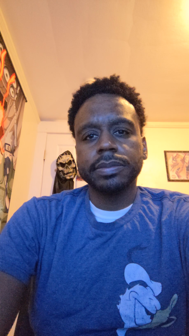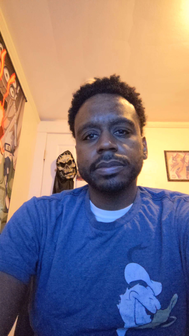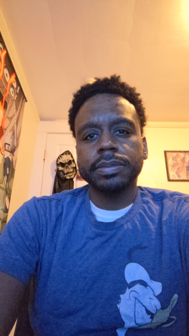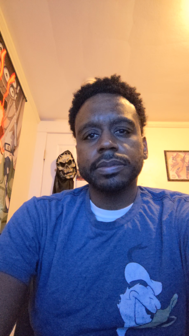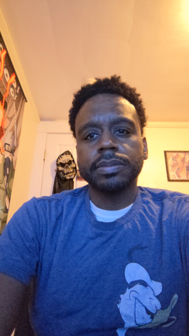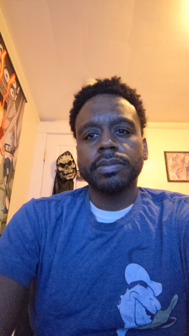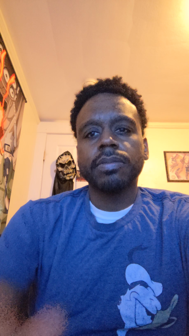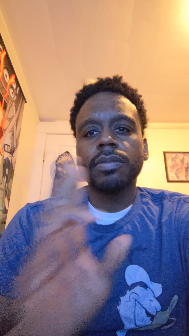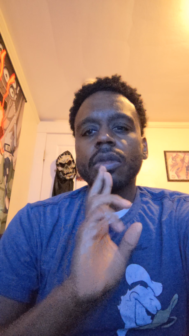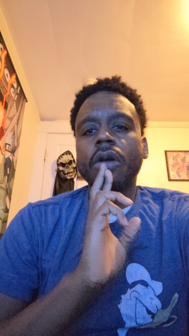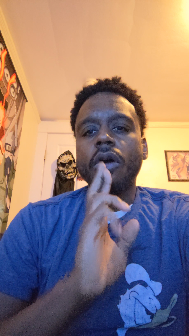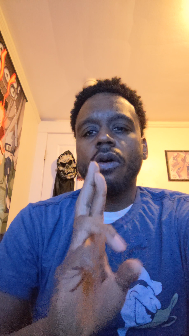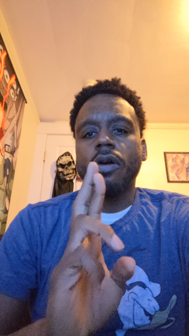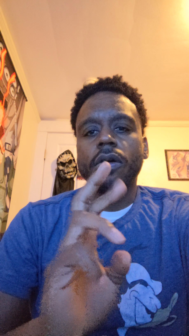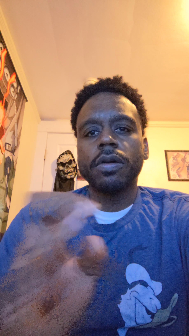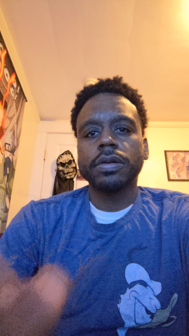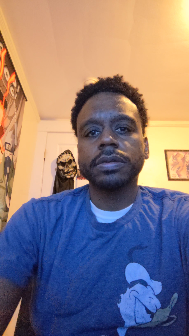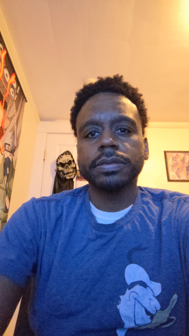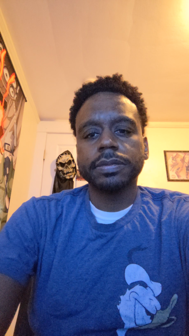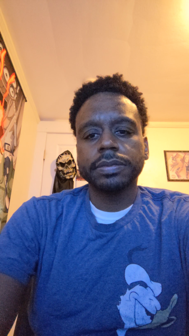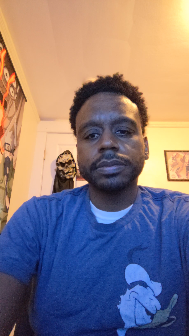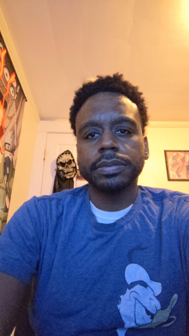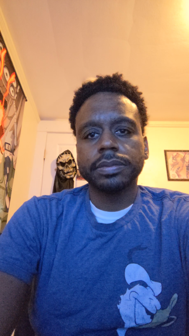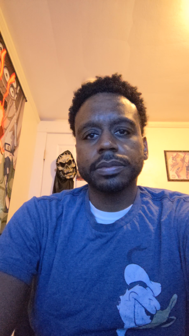are